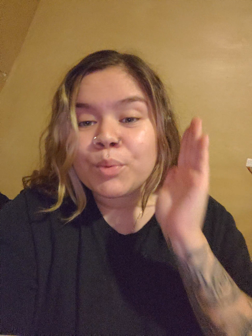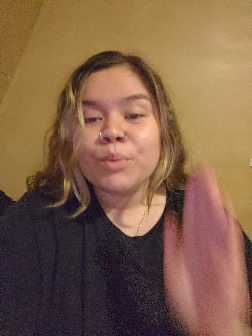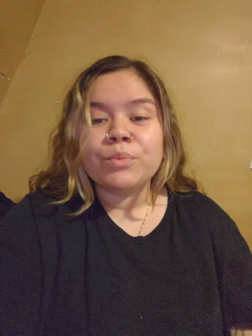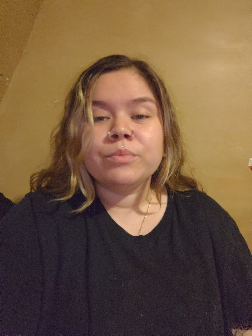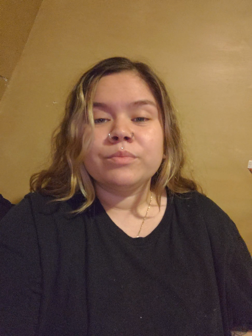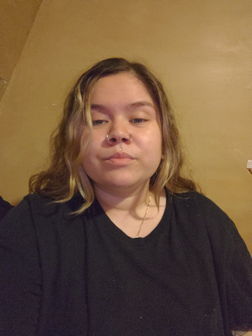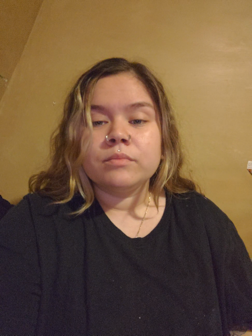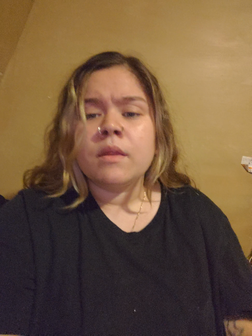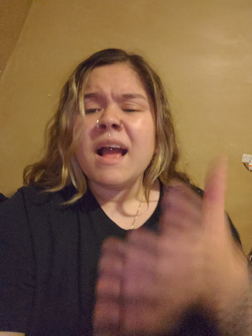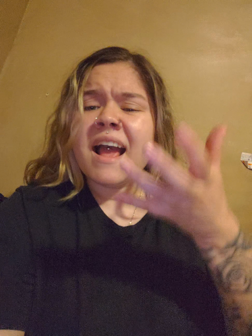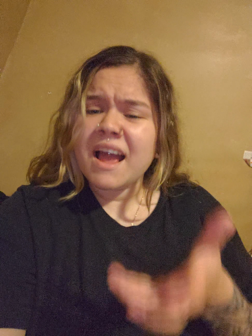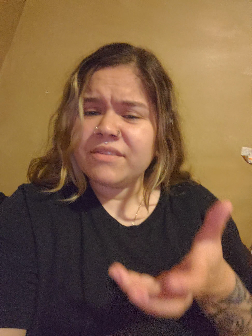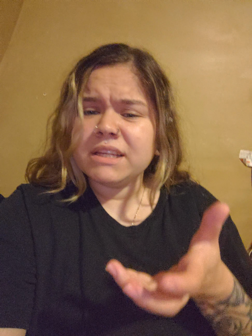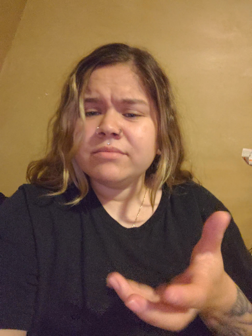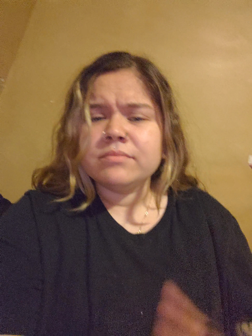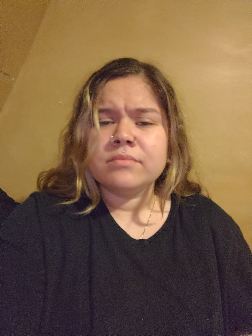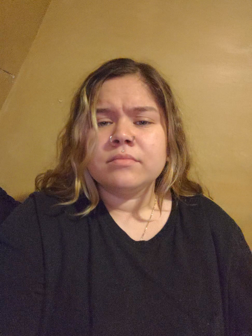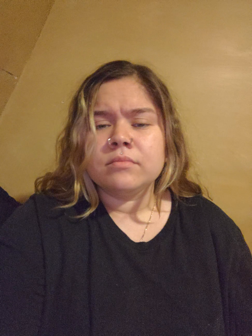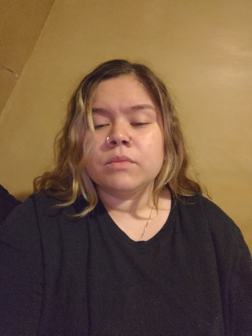heavy